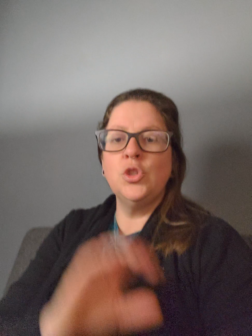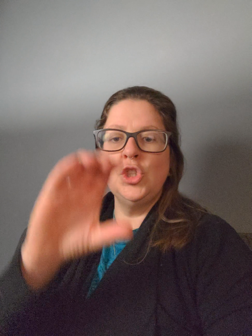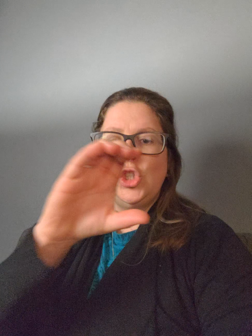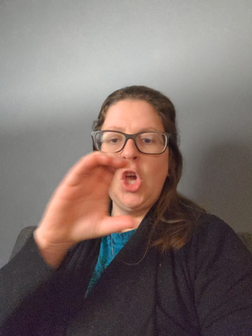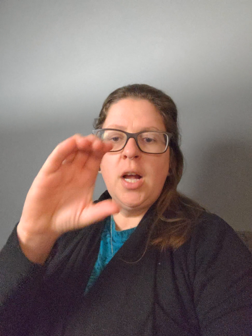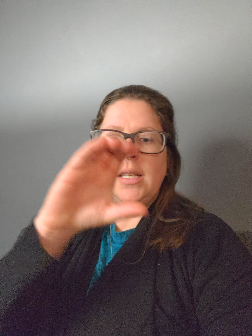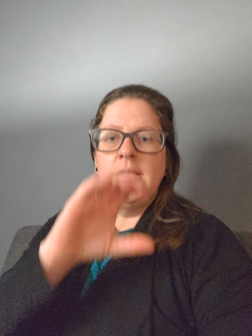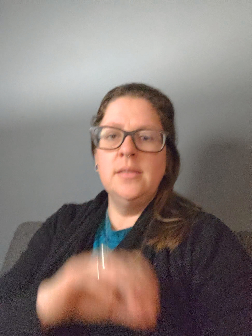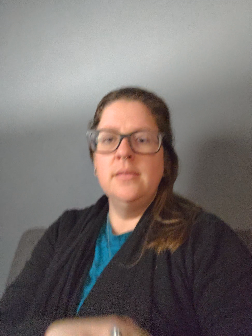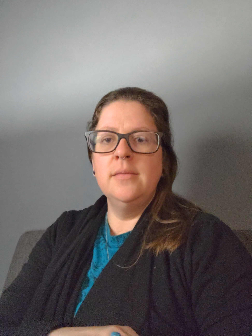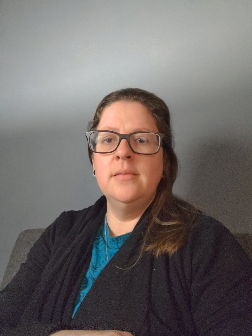chocolate